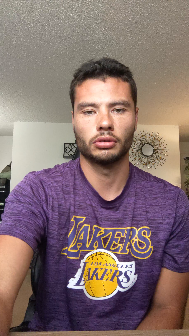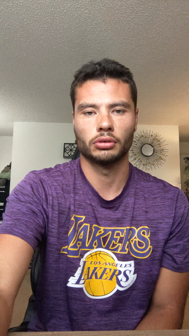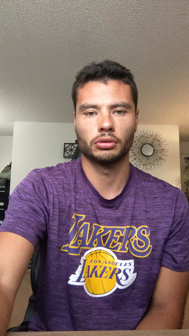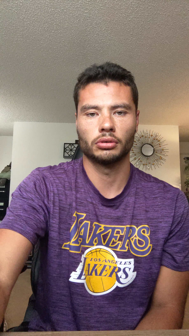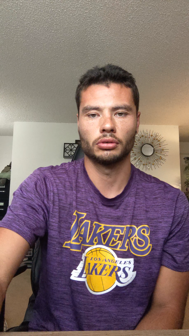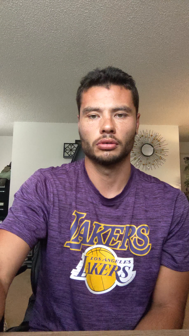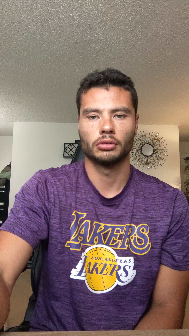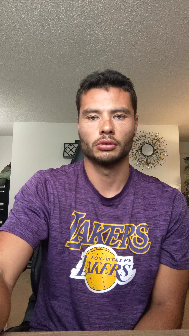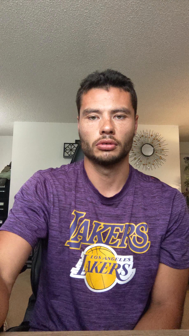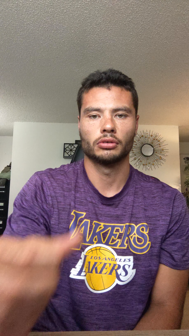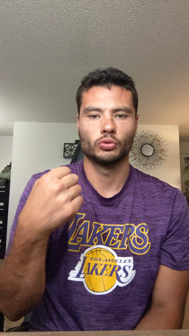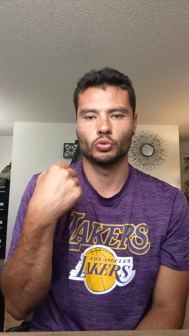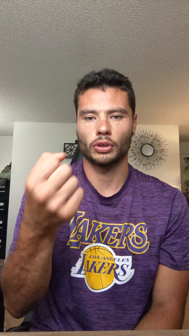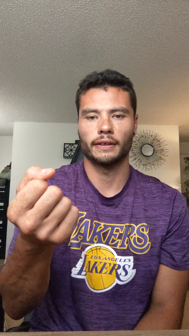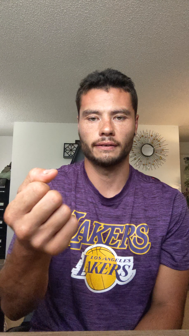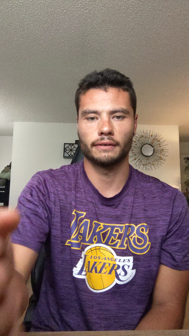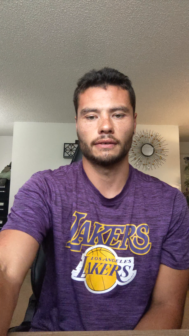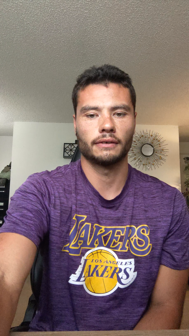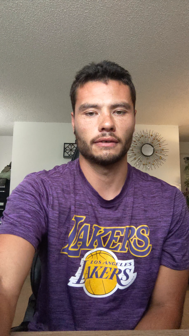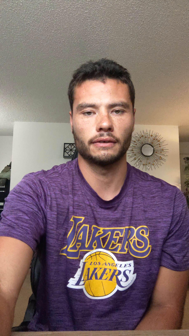drive